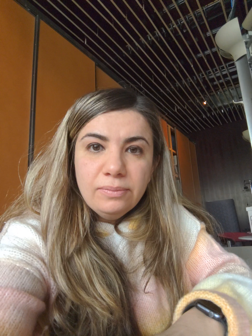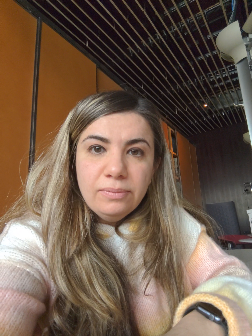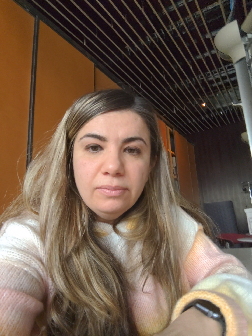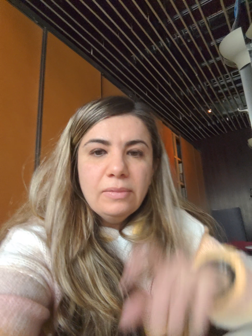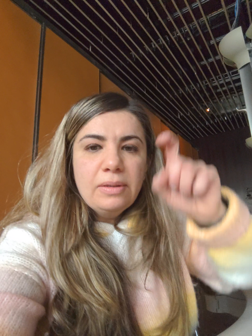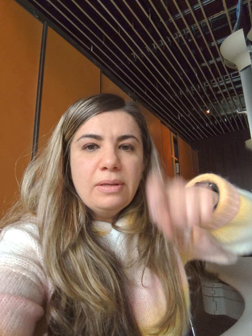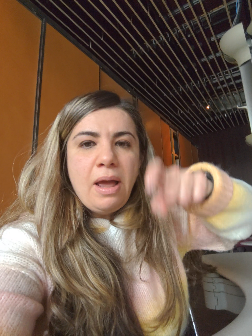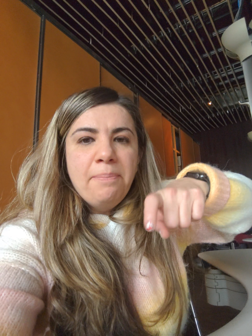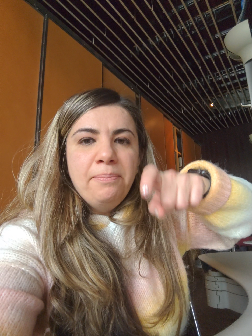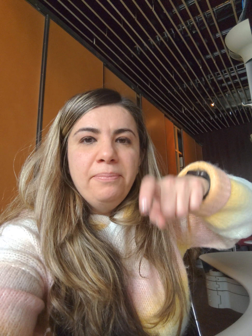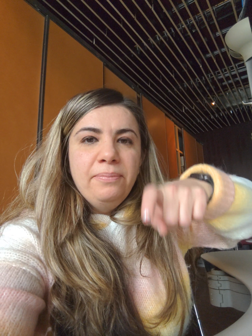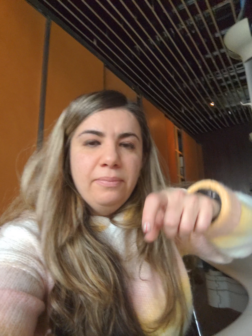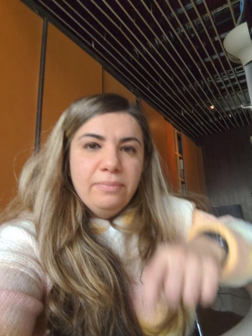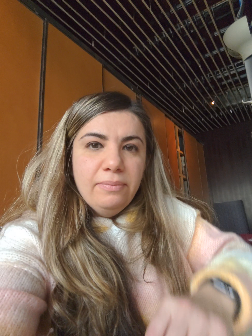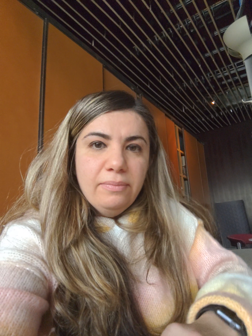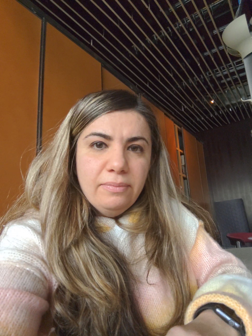time